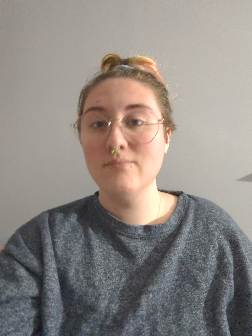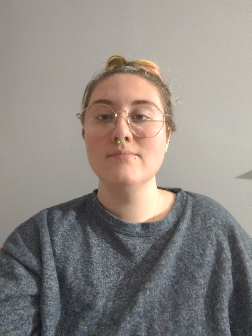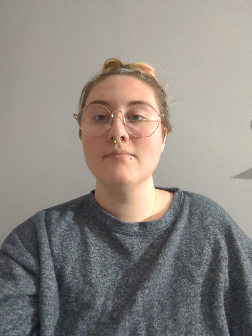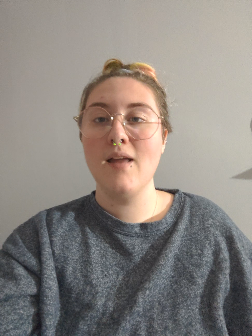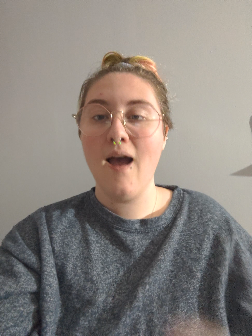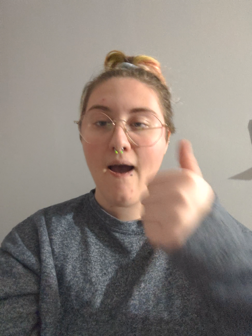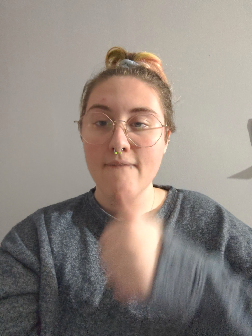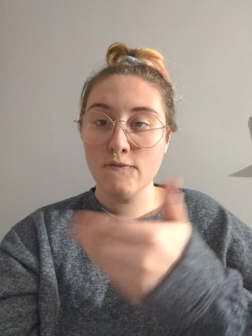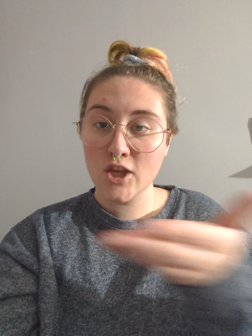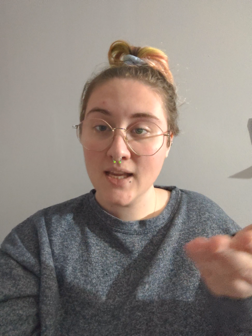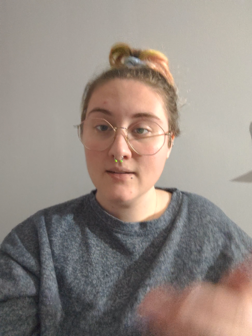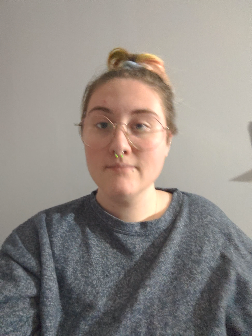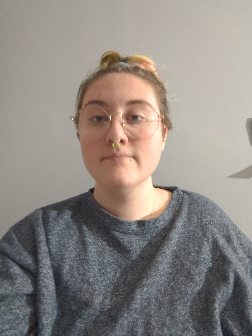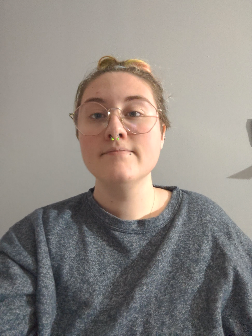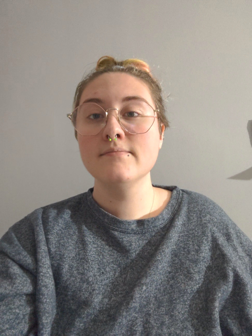every